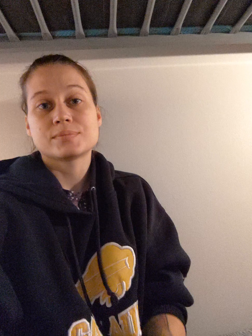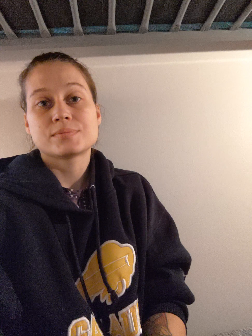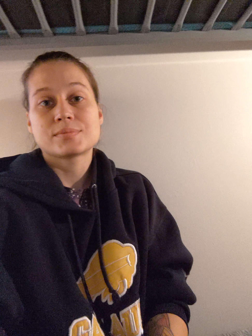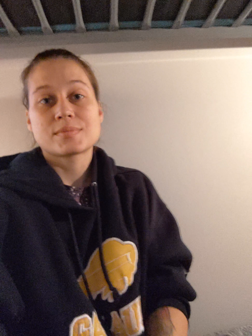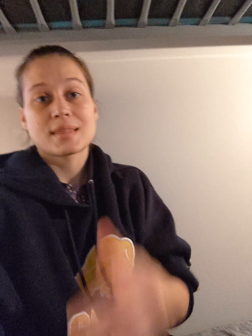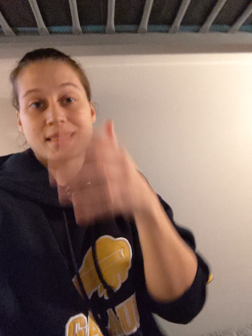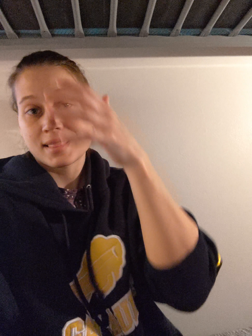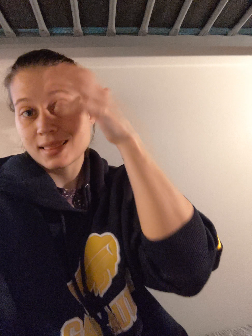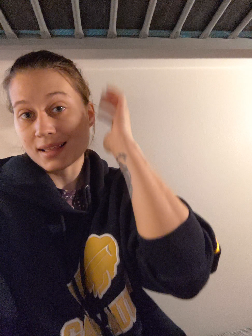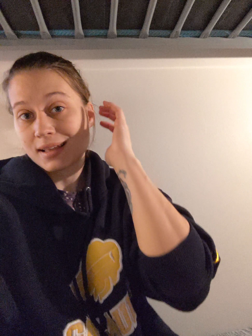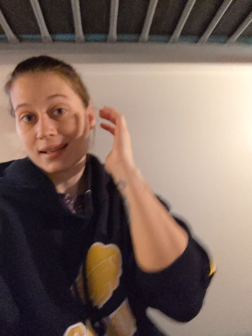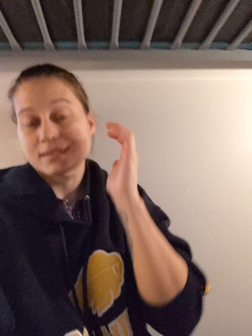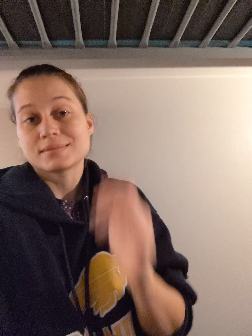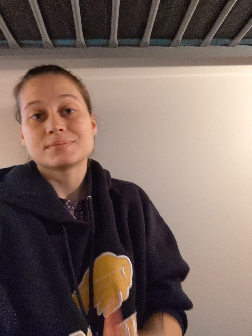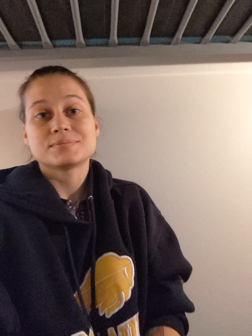lion